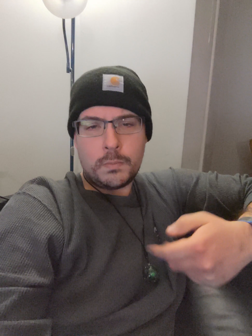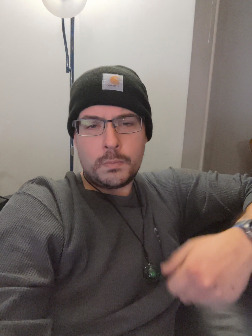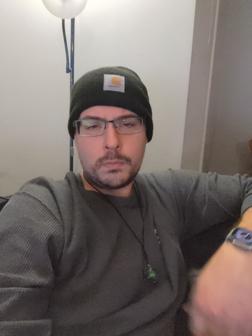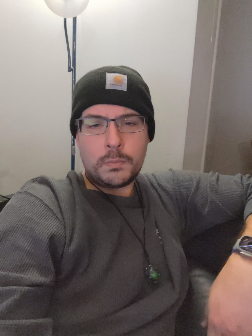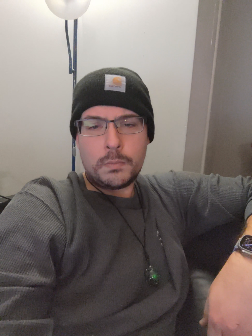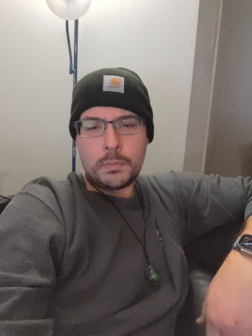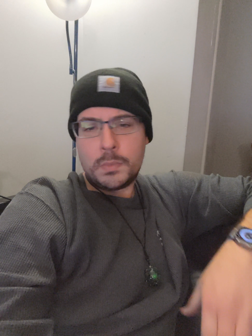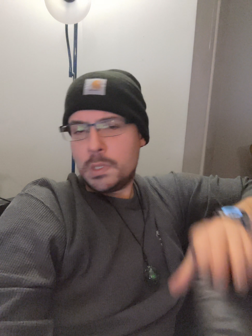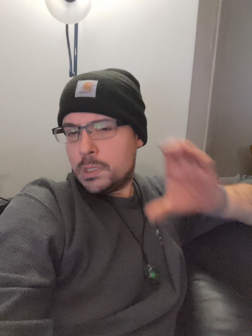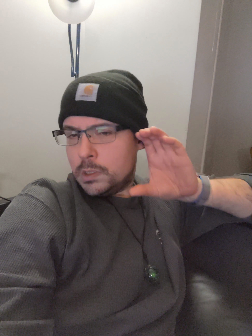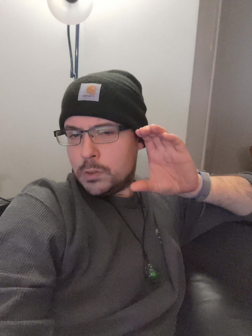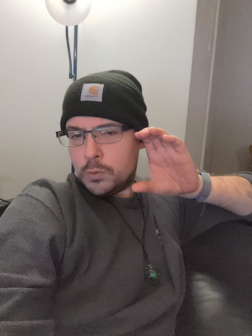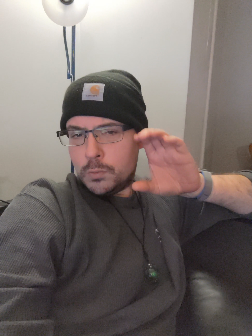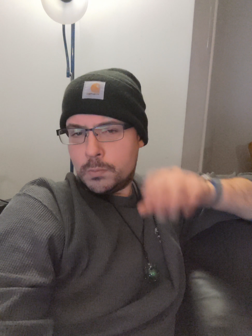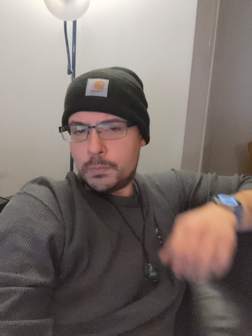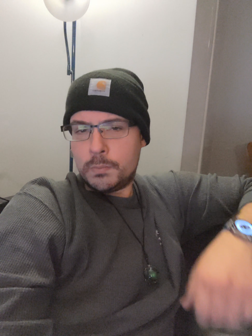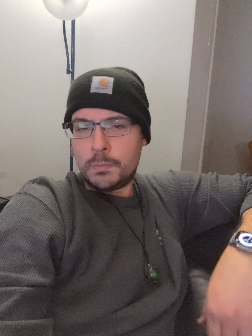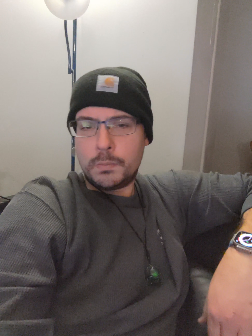hear